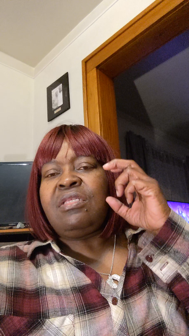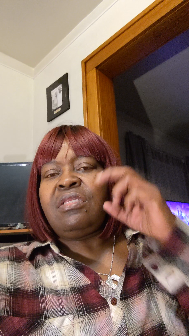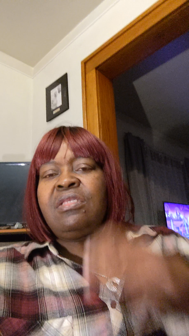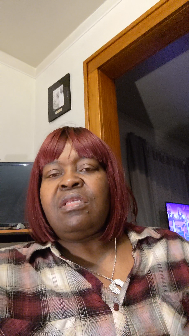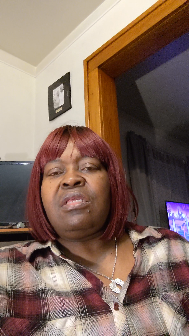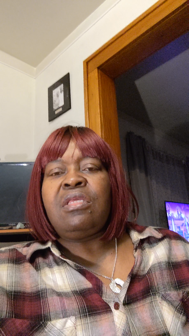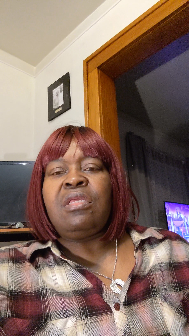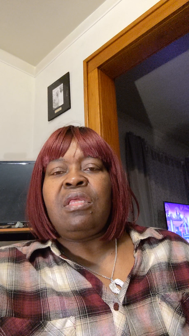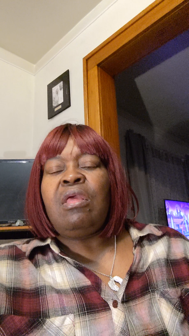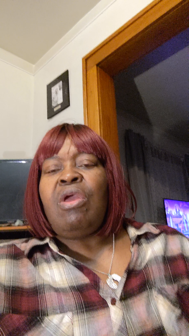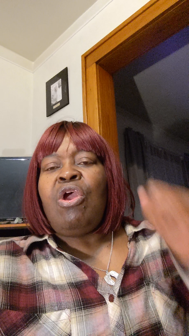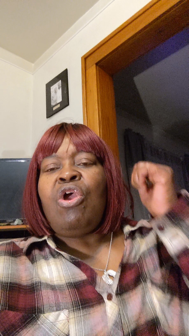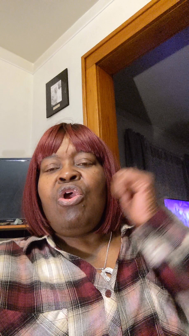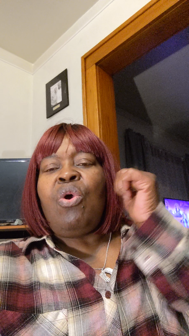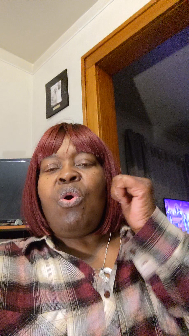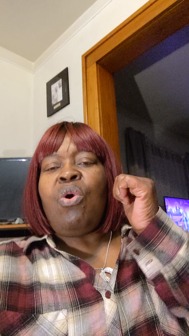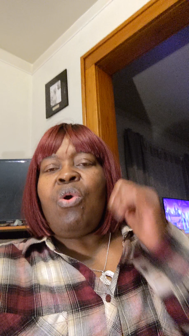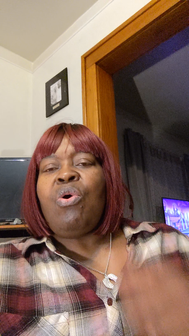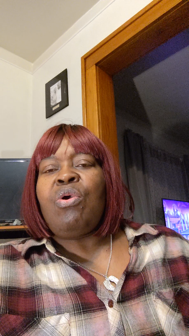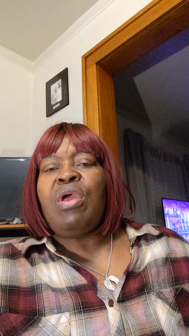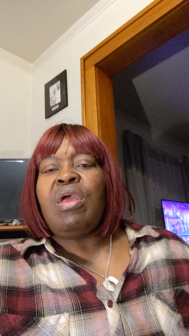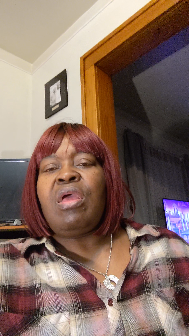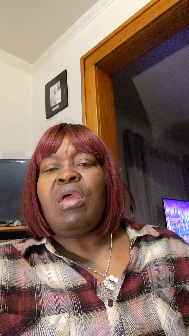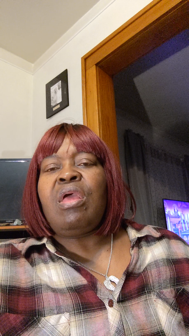cold